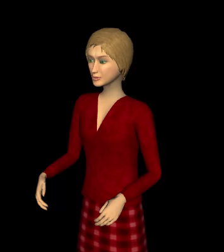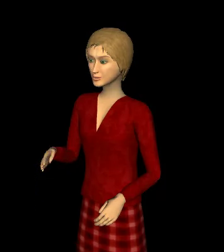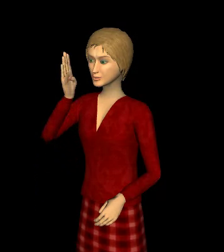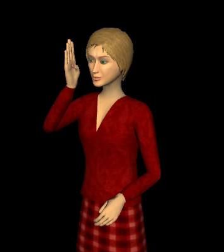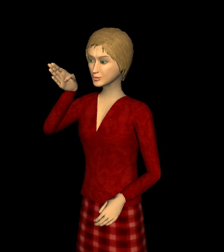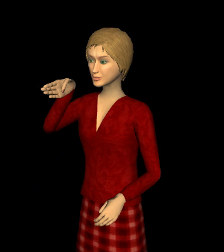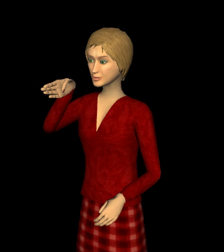اتجاه